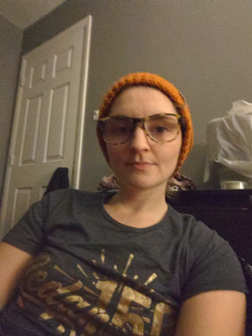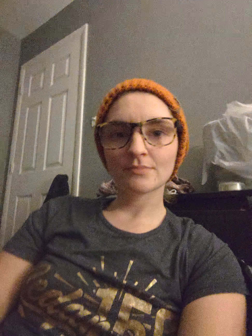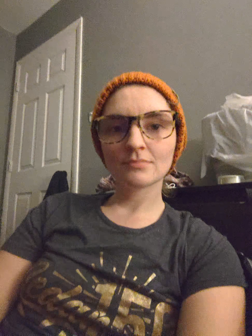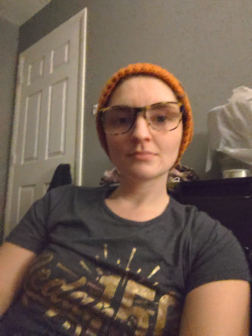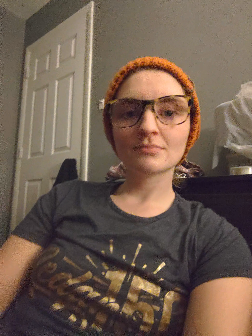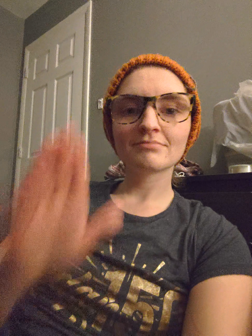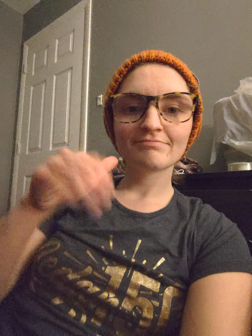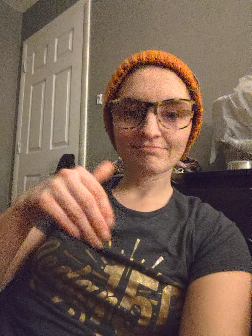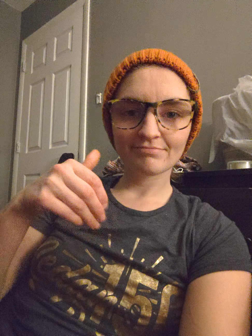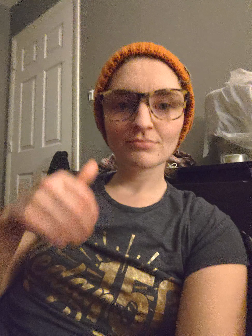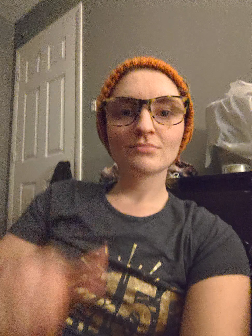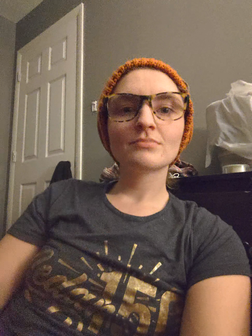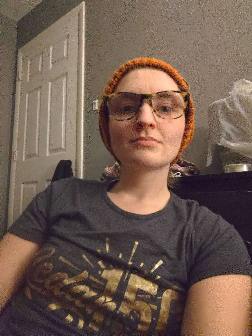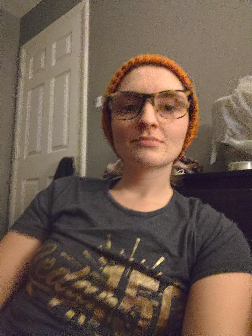jeans